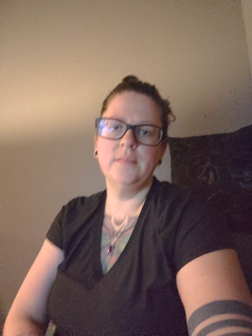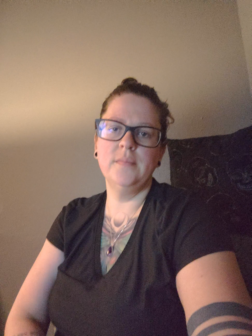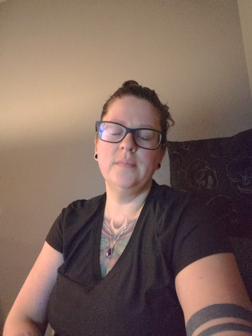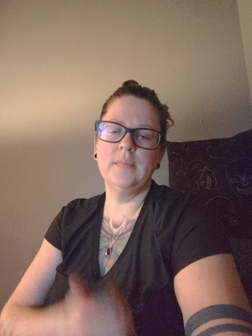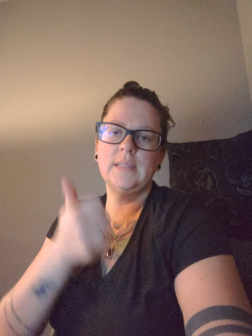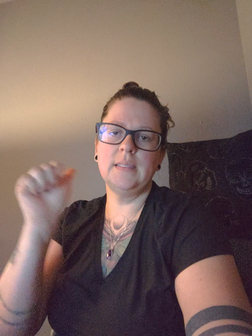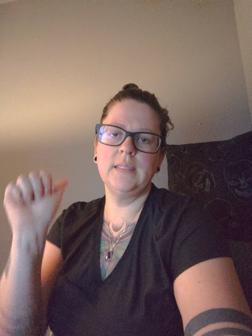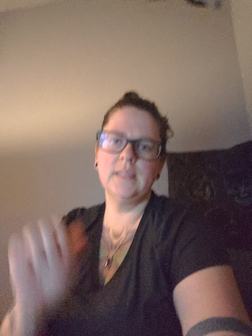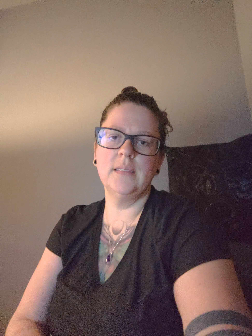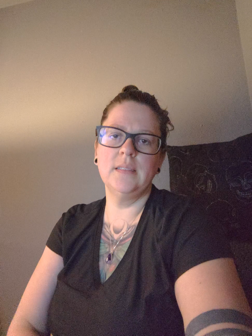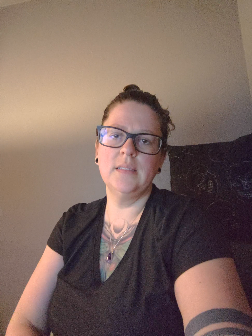any